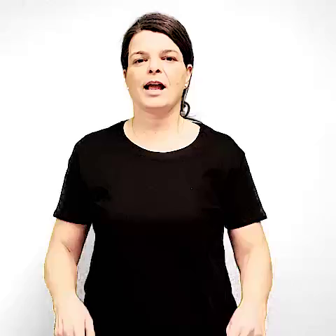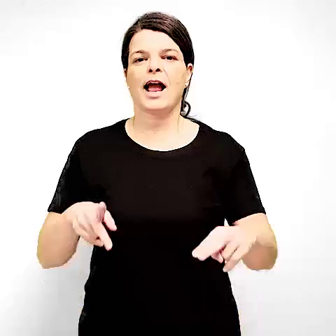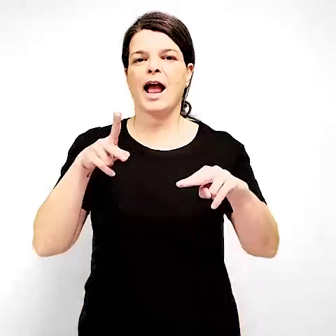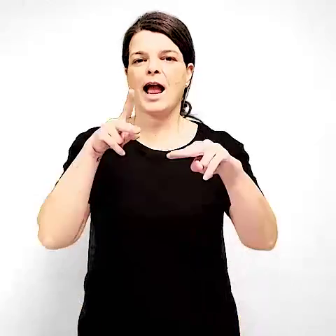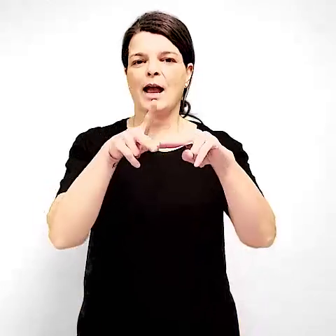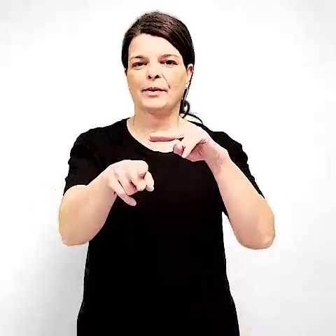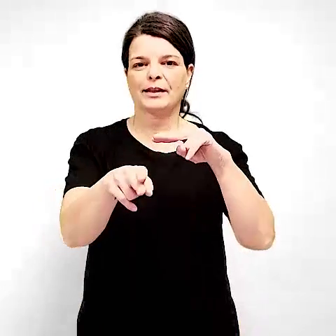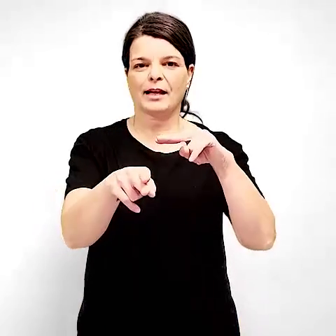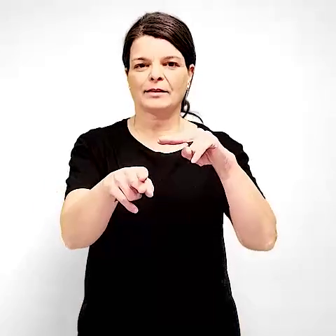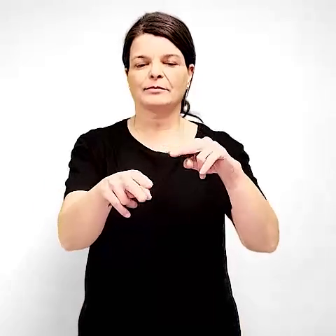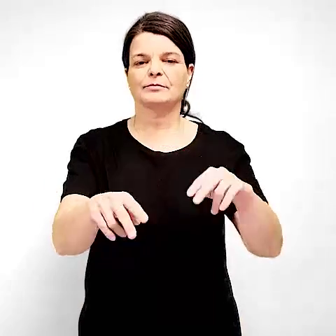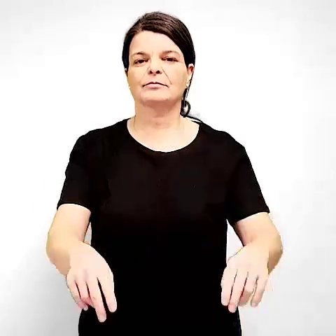evitar